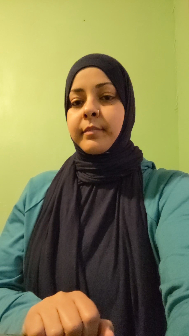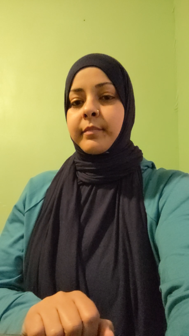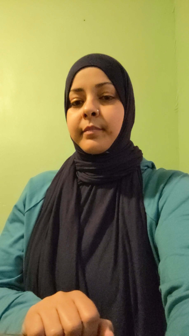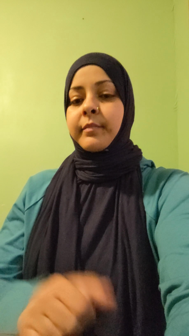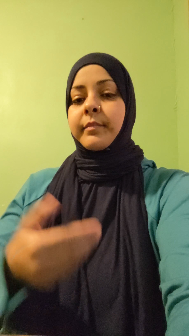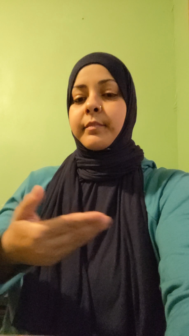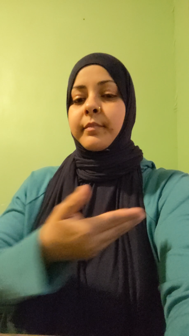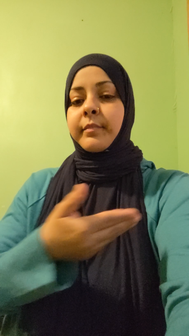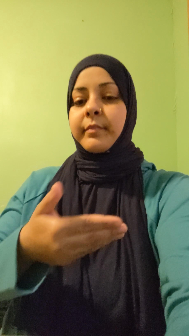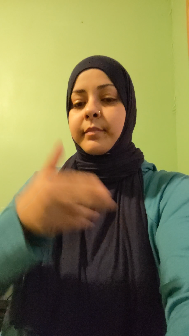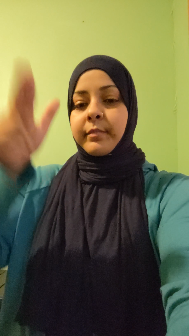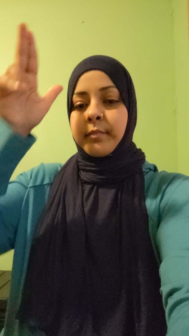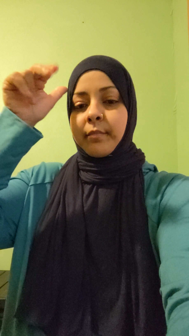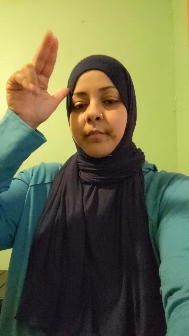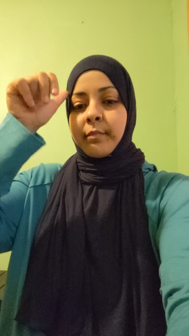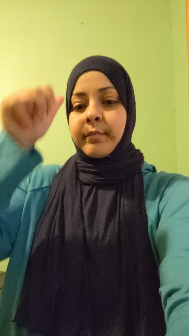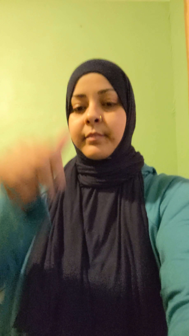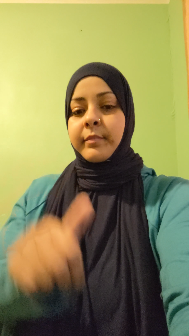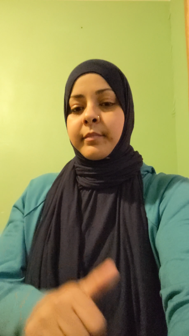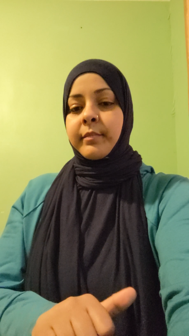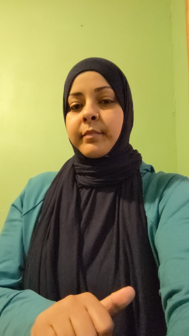pony